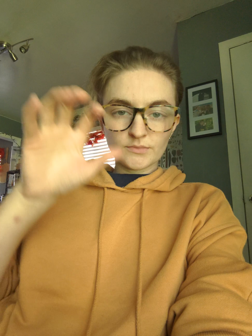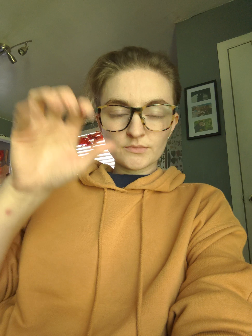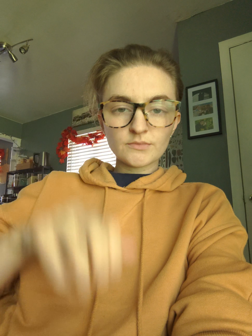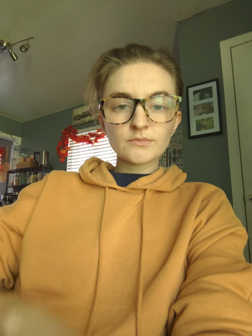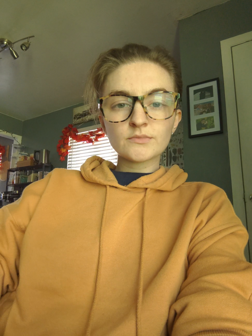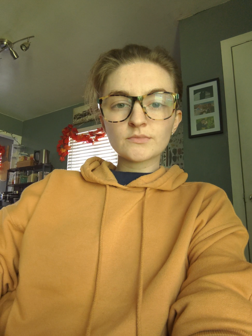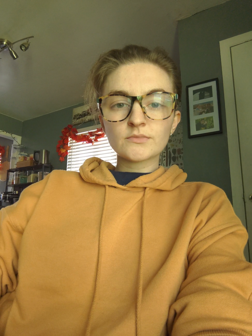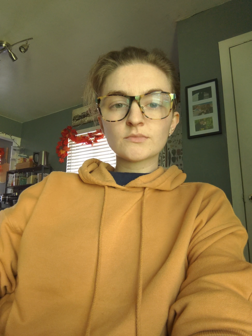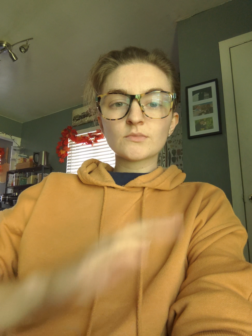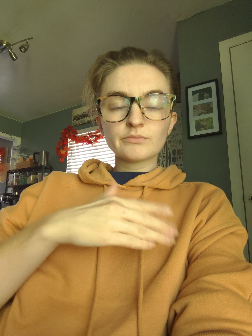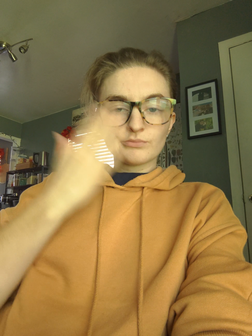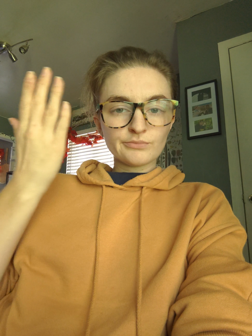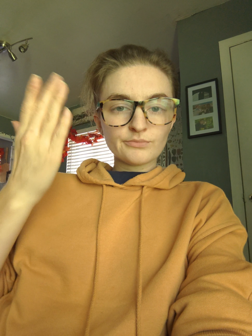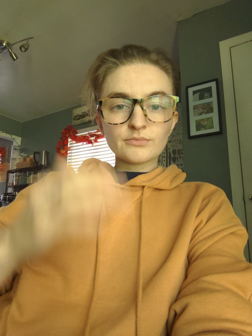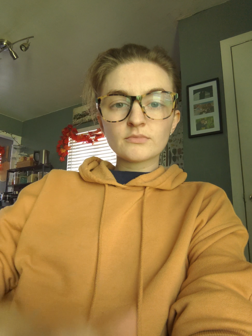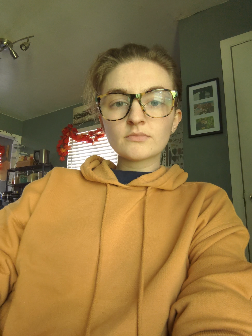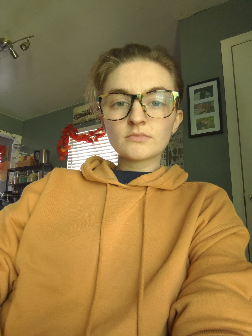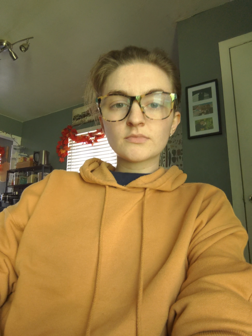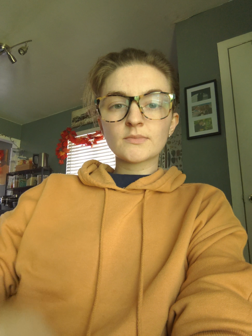all gone